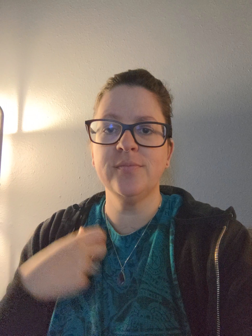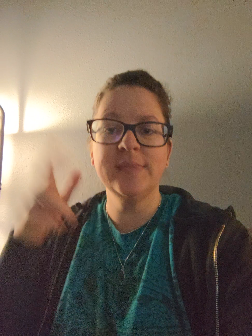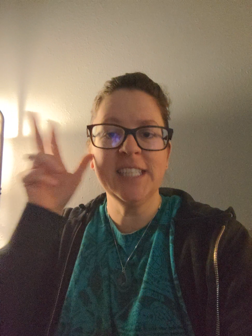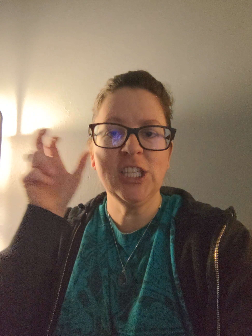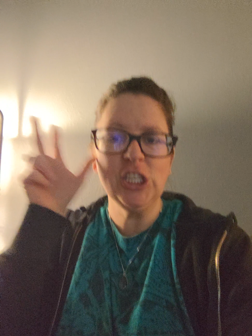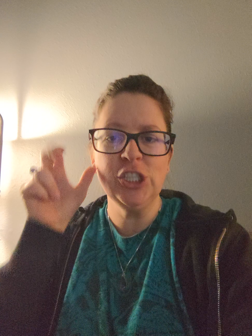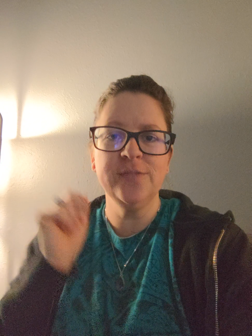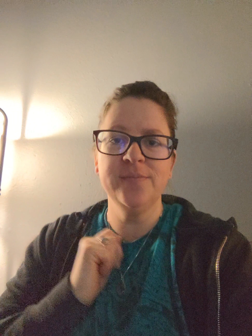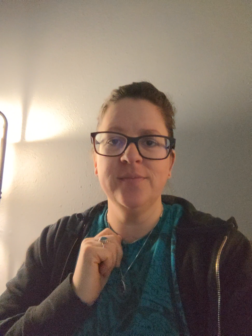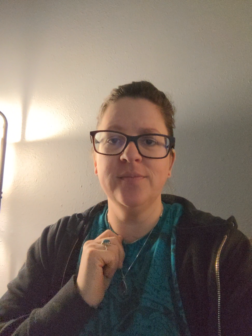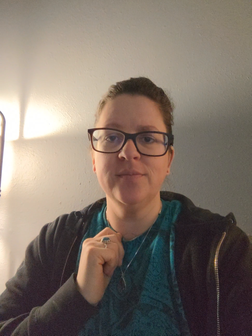hear